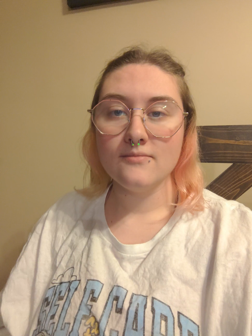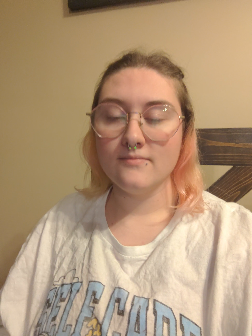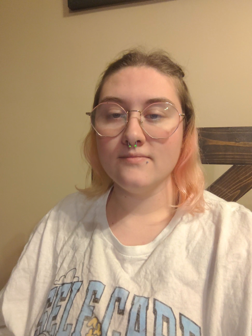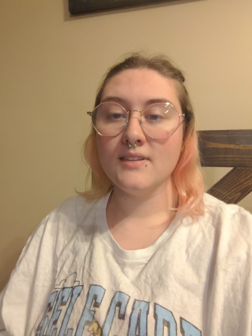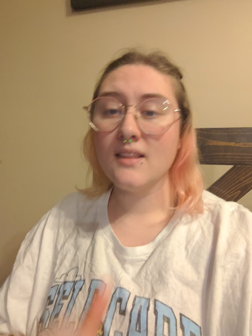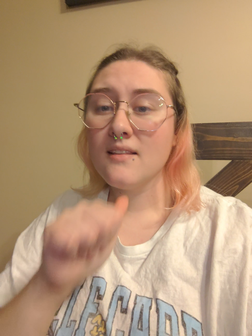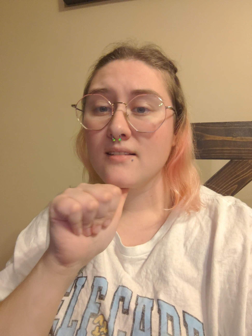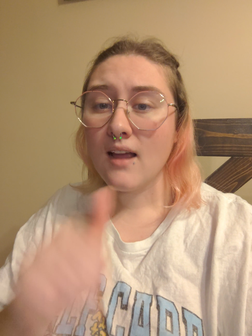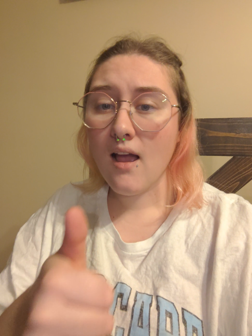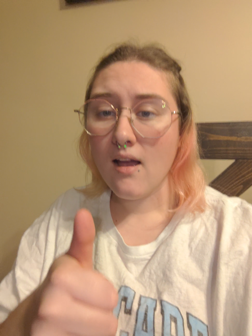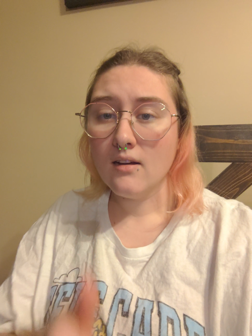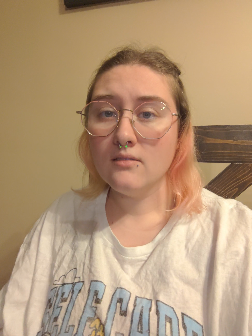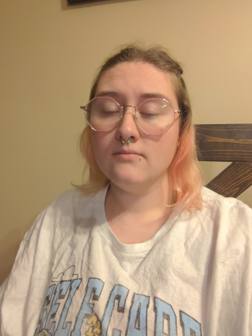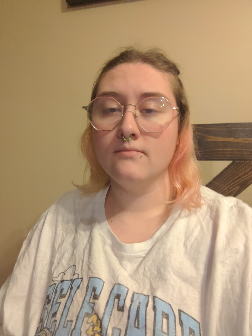not